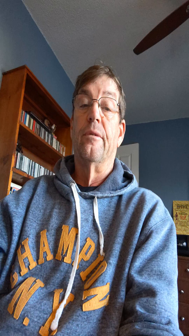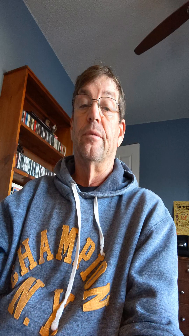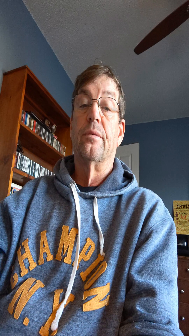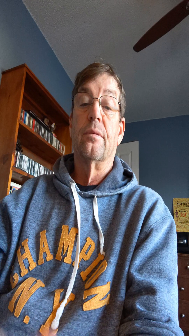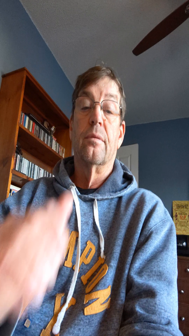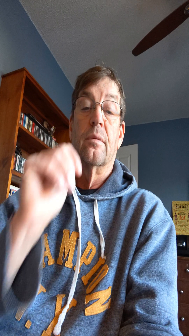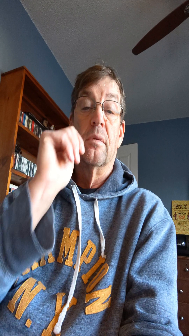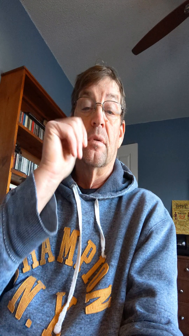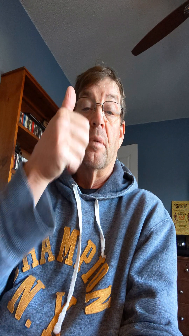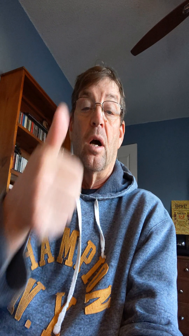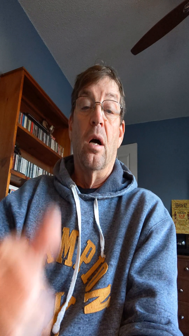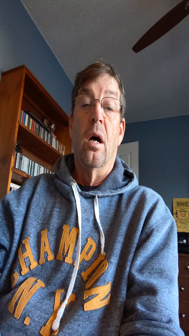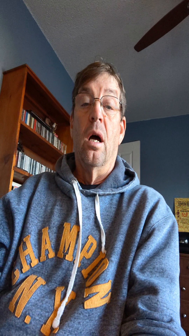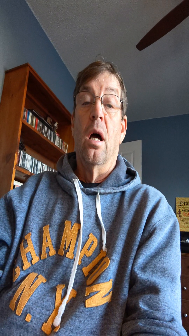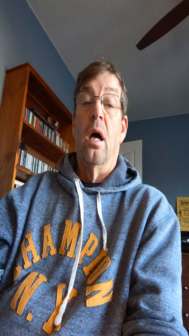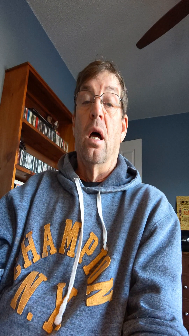tomorrow